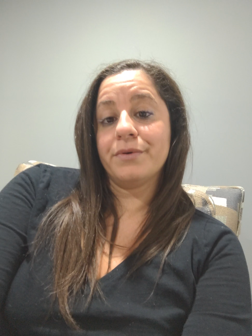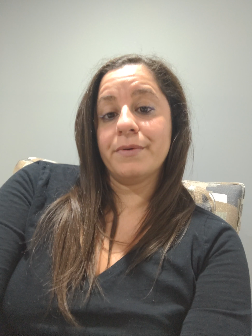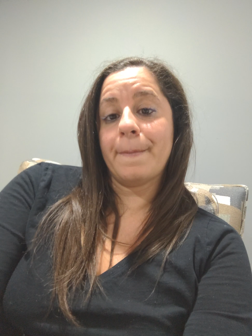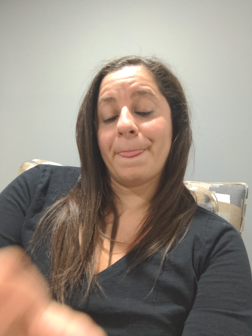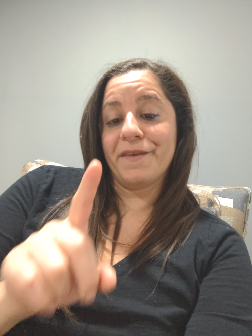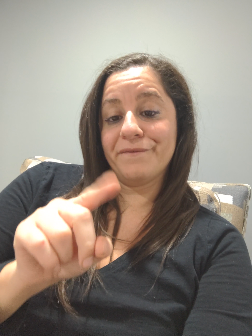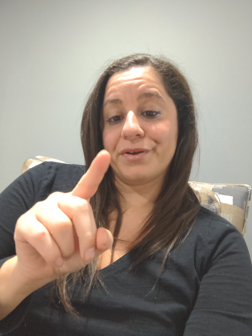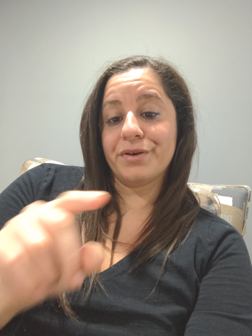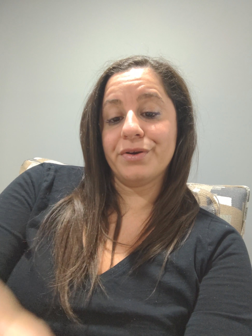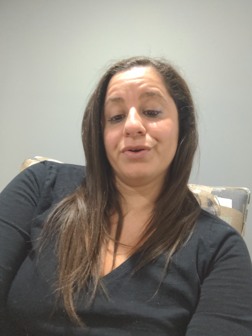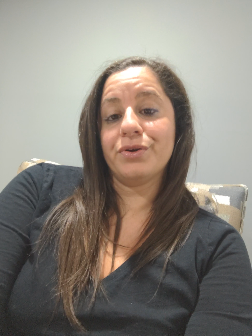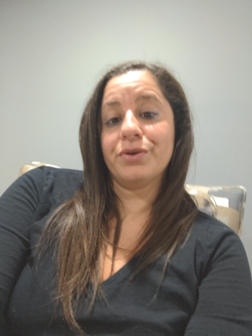finger